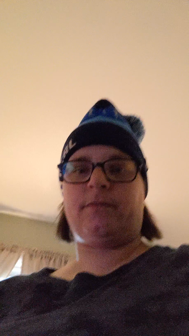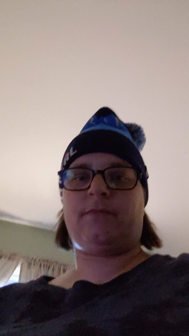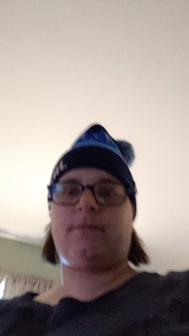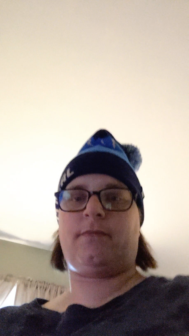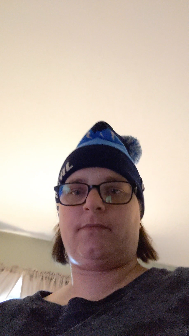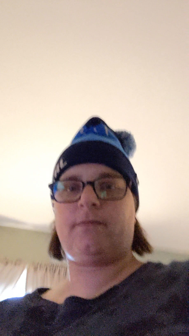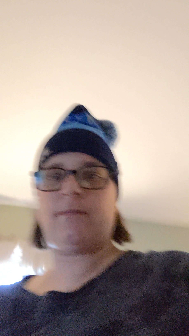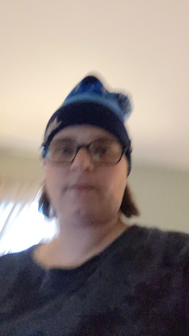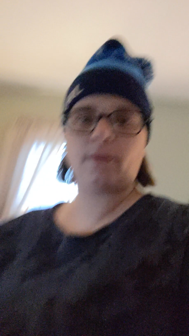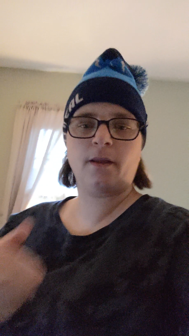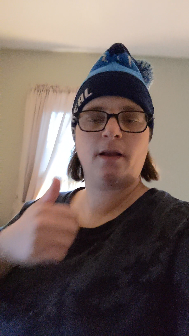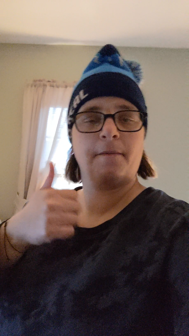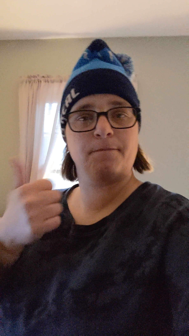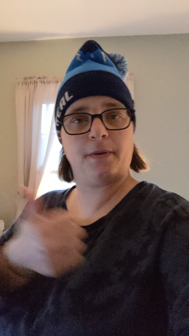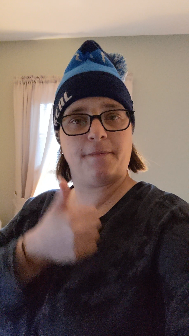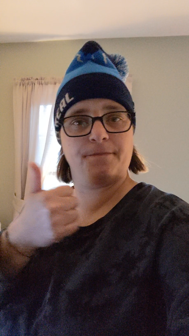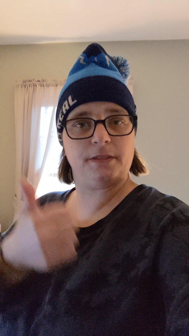basement